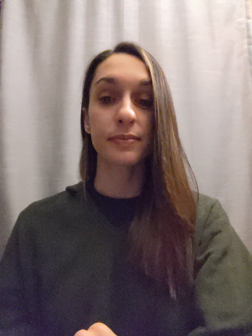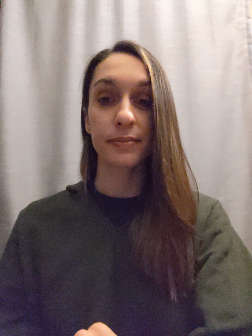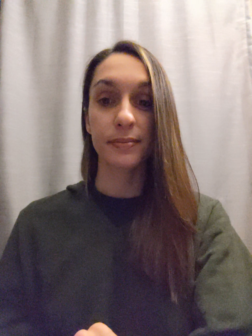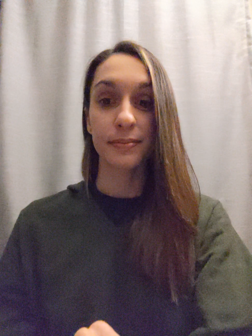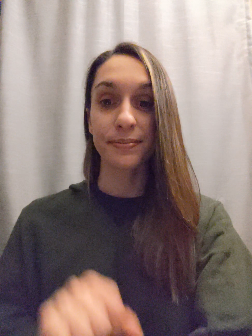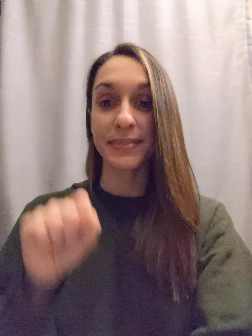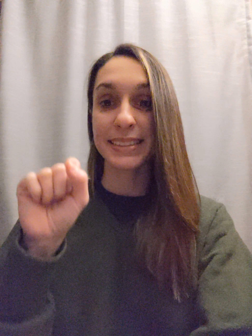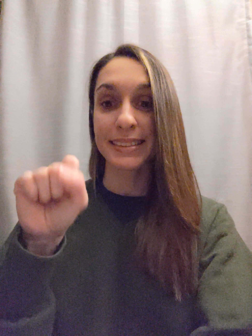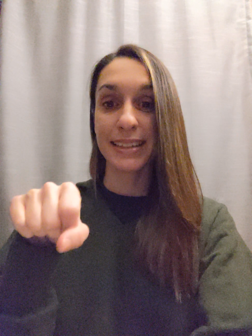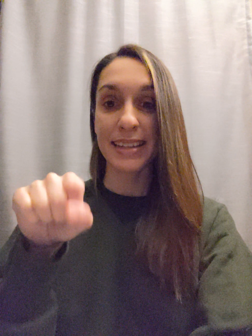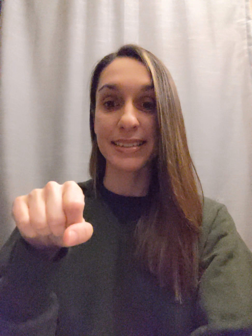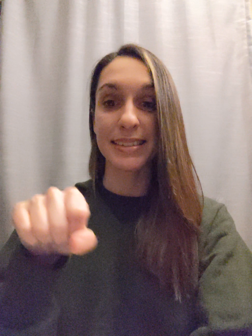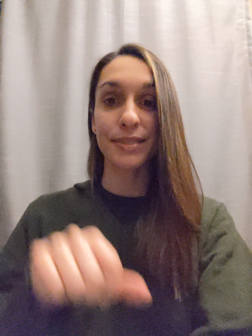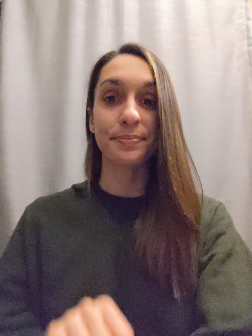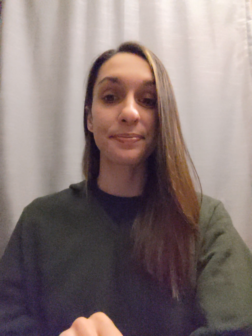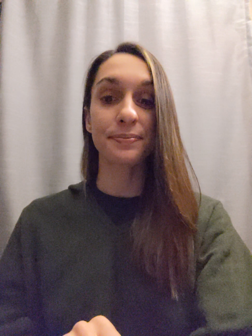yes